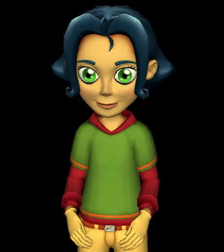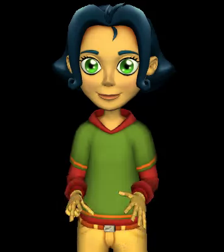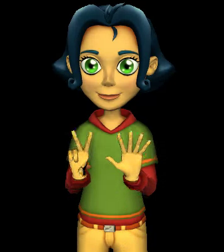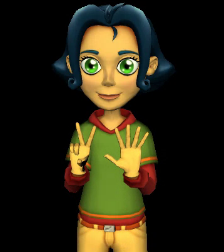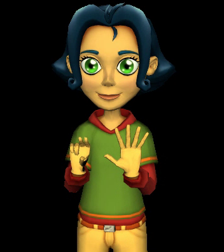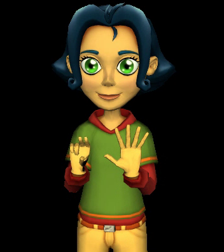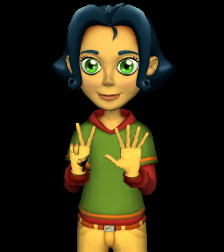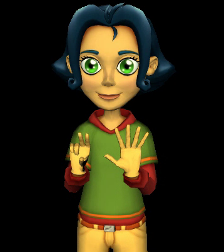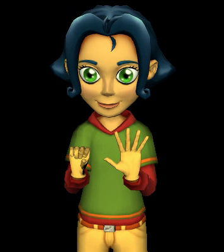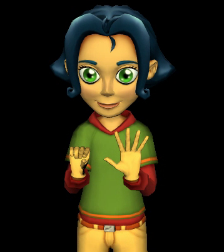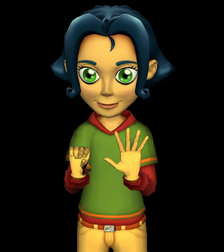80